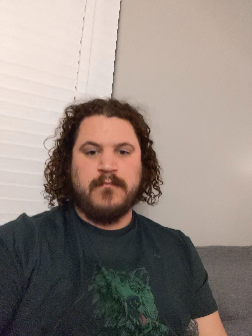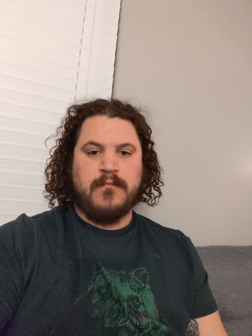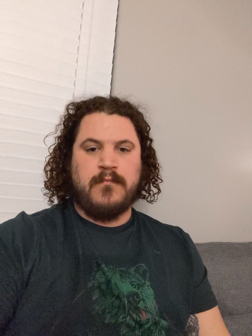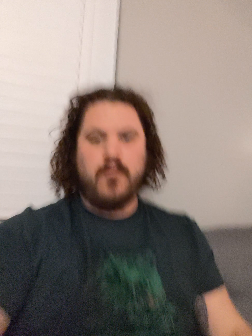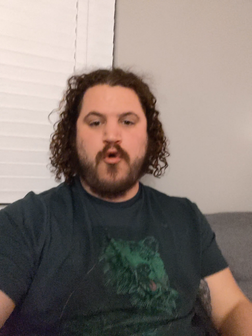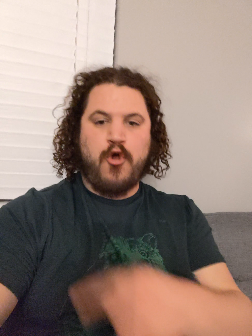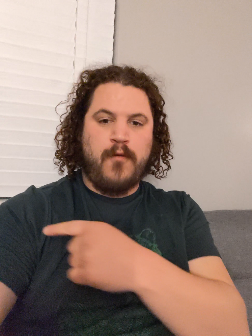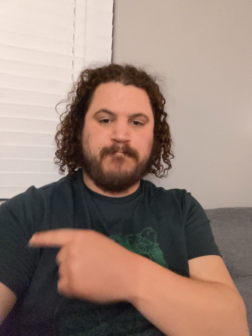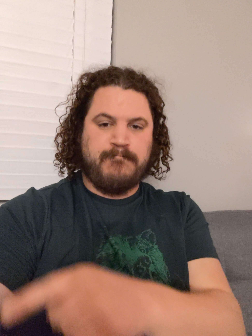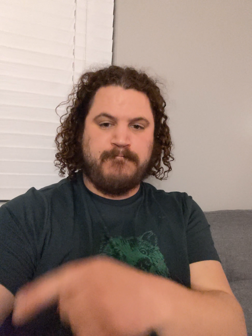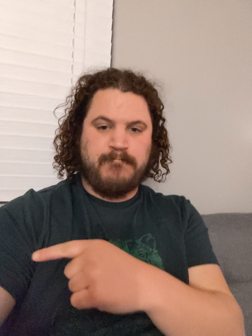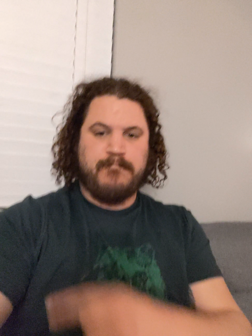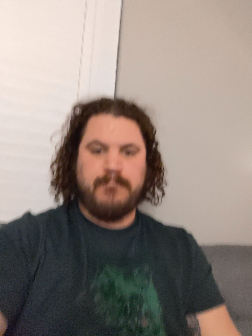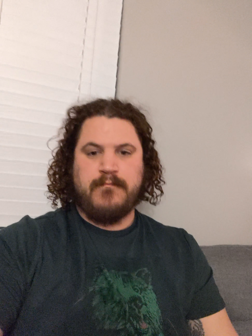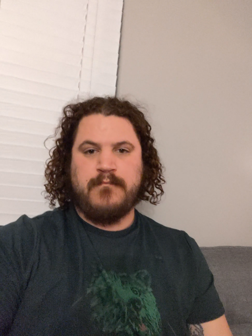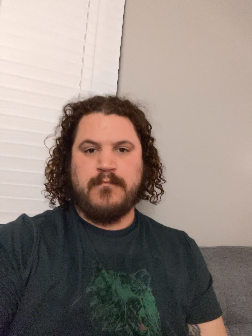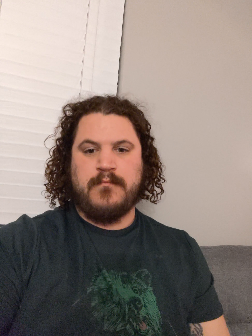arm